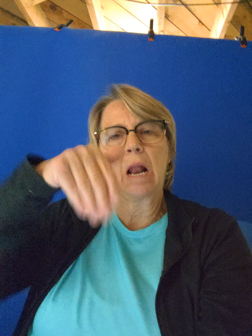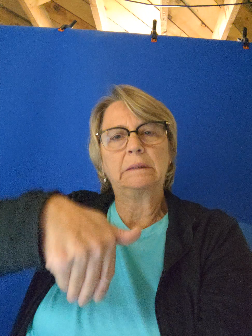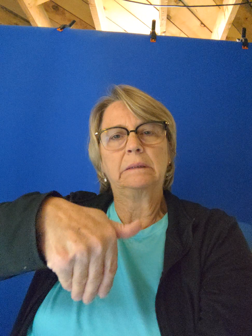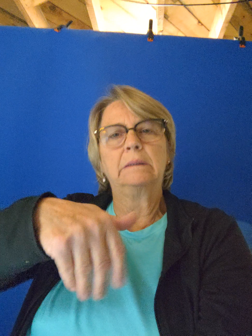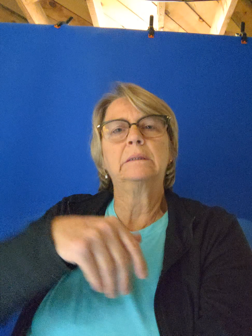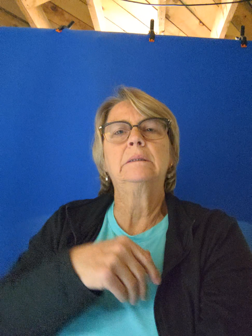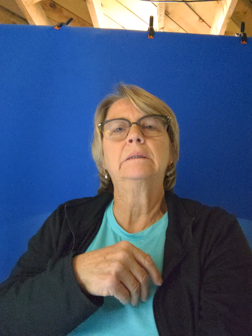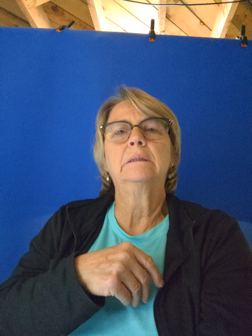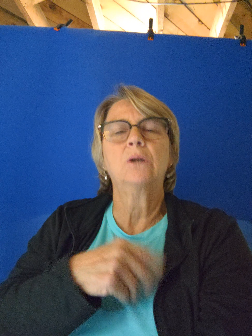night